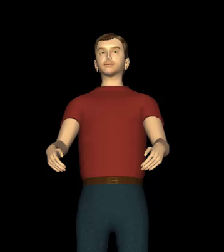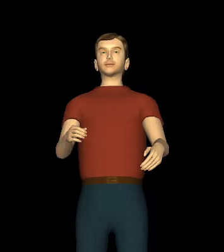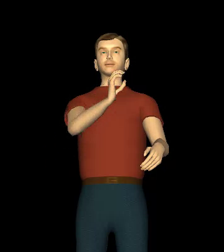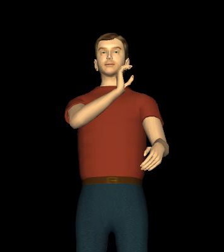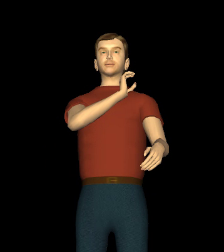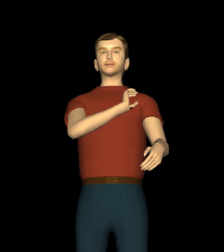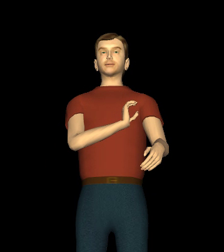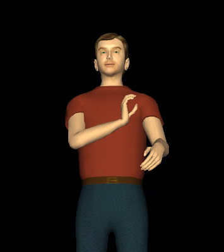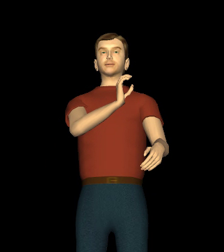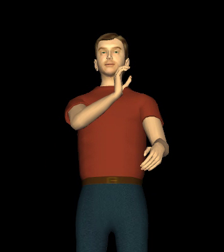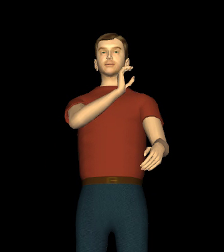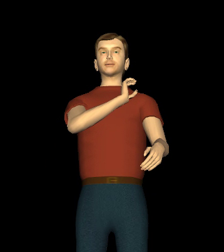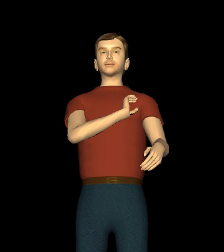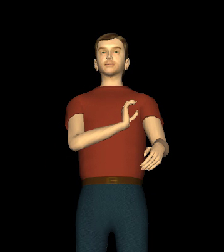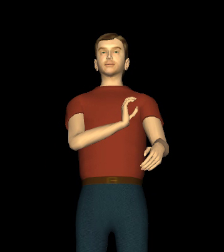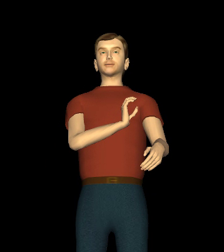يحاول